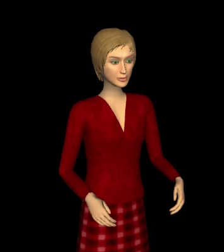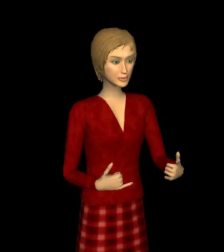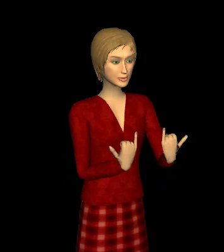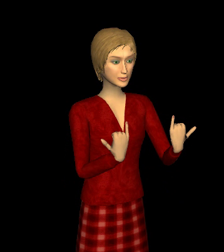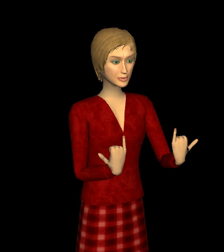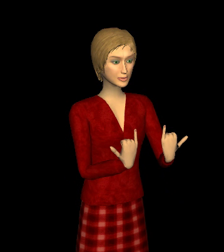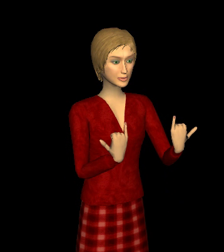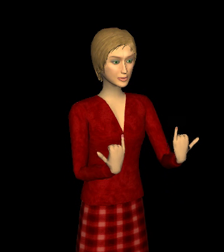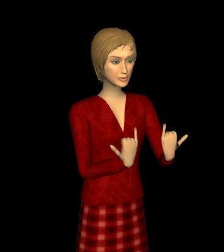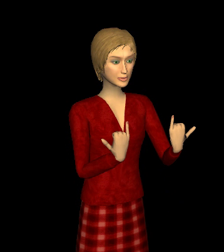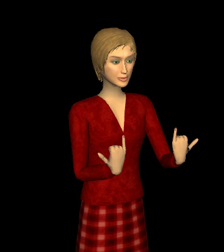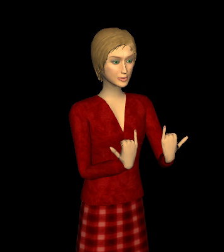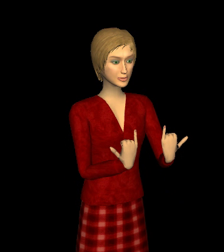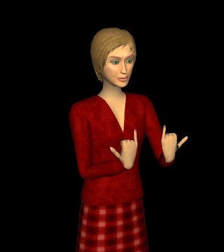يلعب